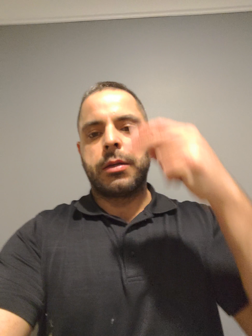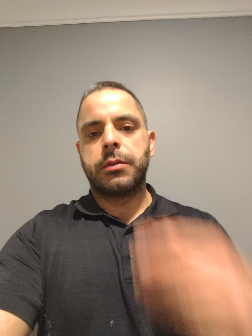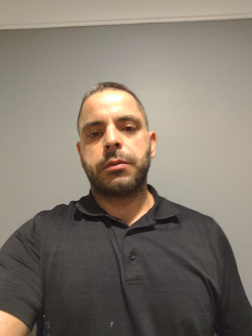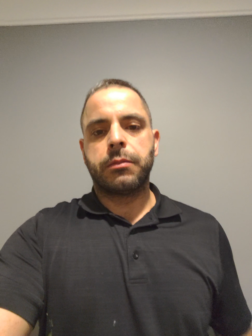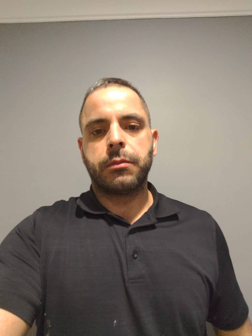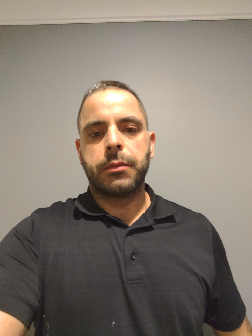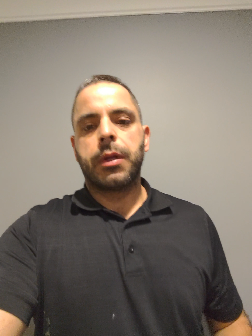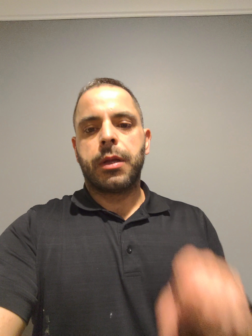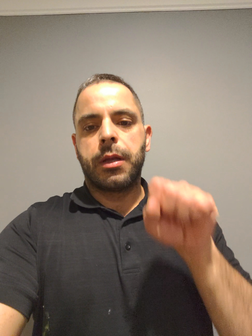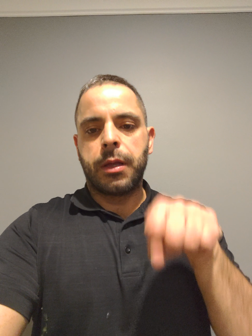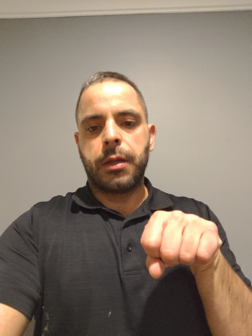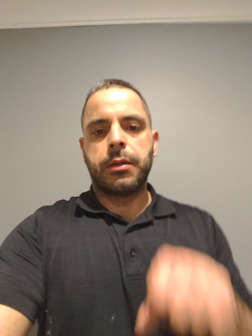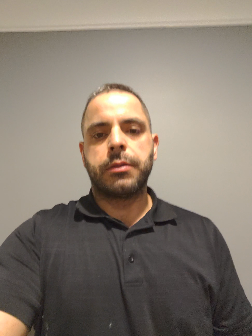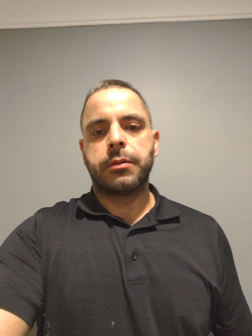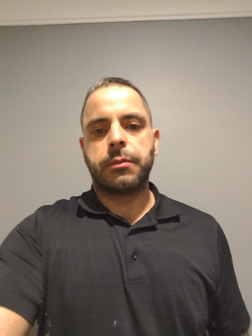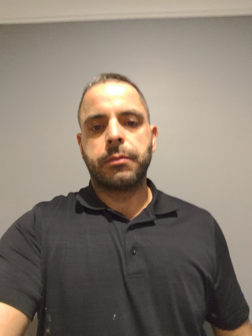can